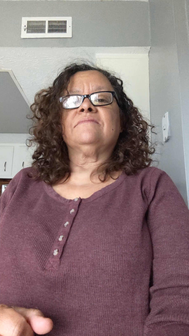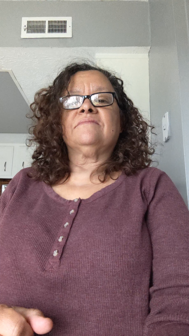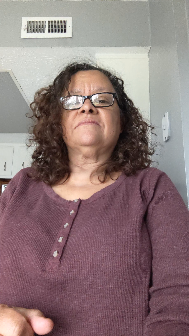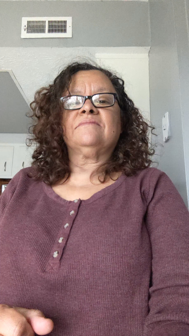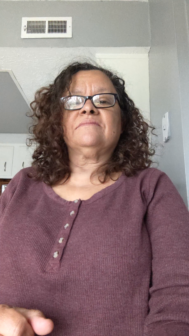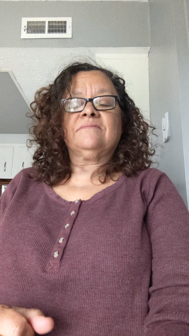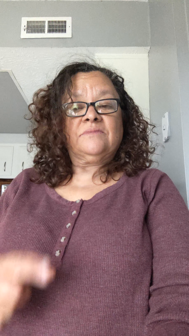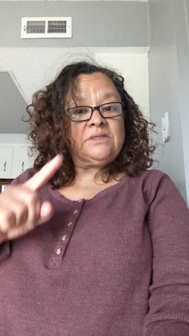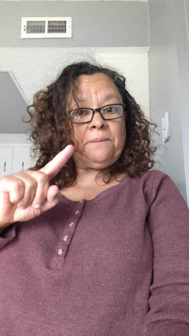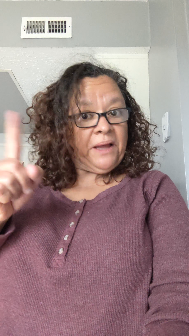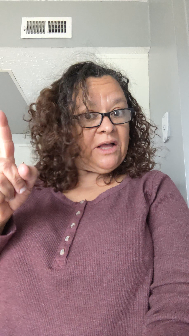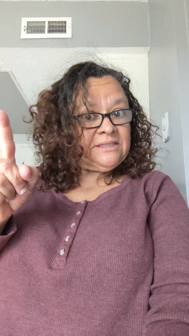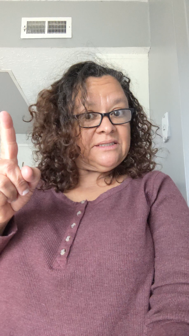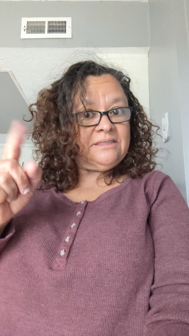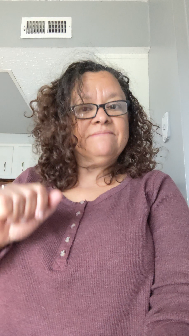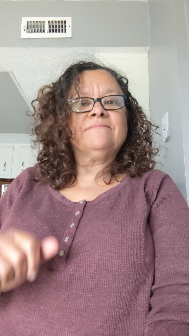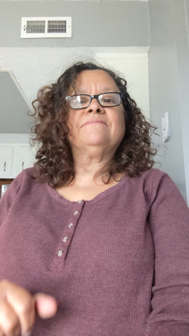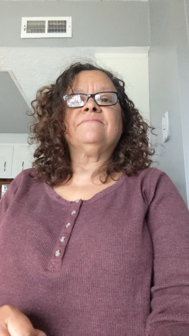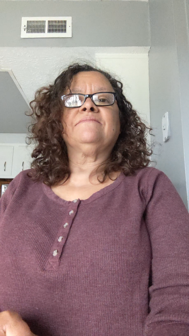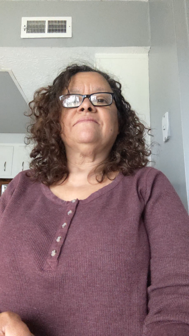but